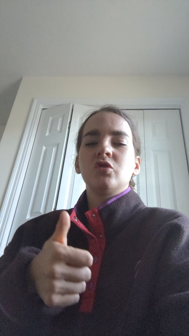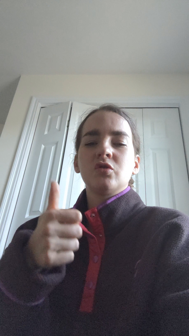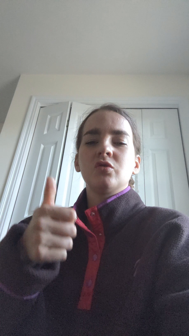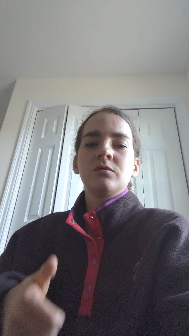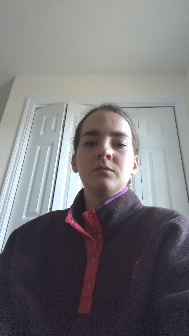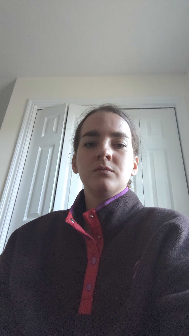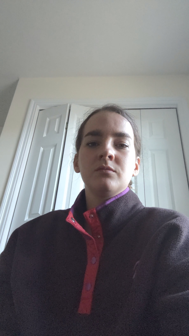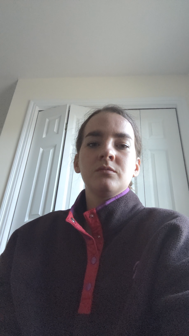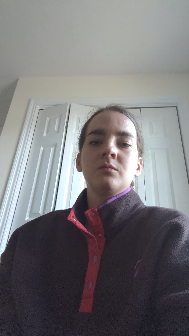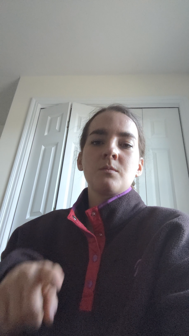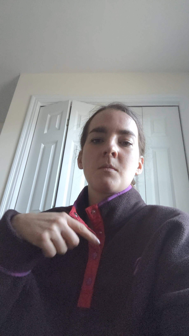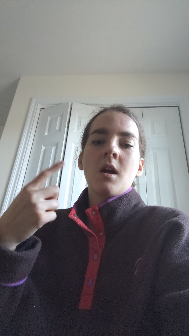about